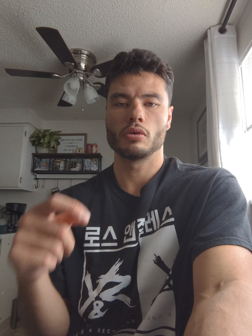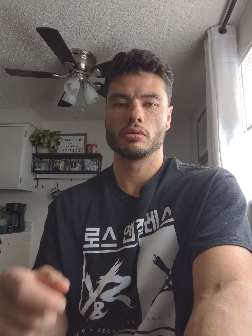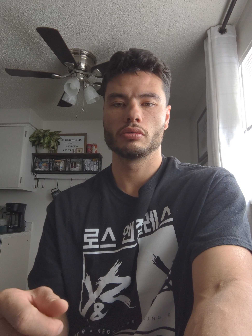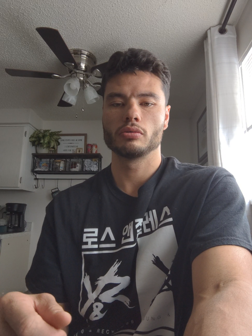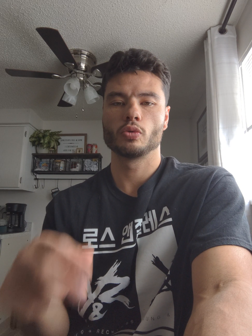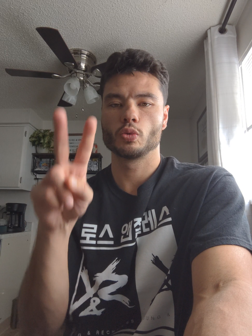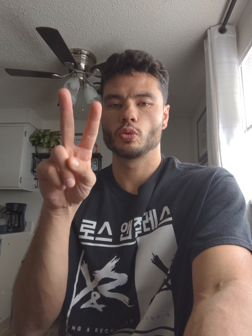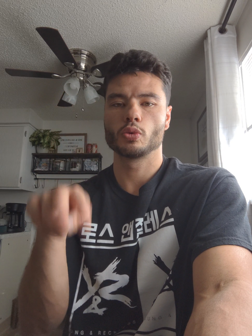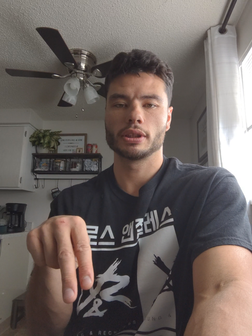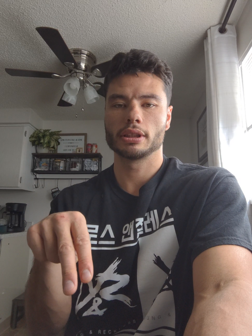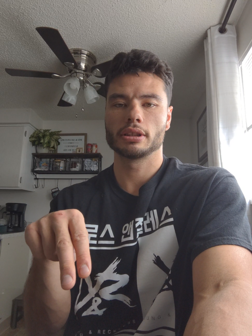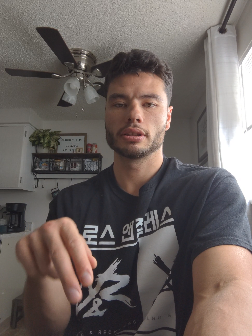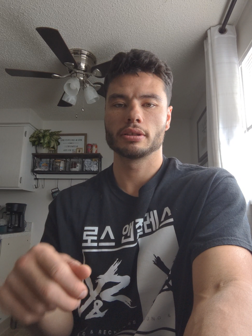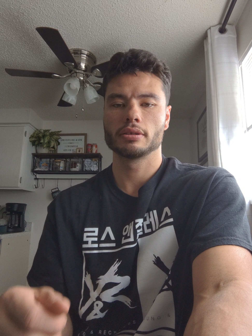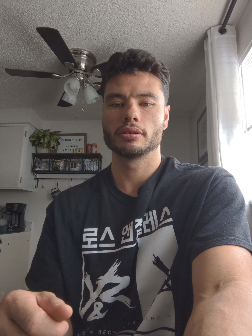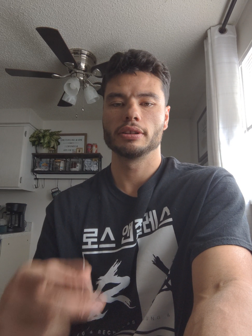read